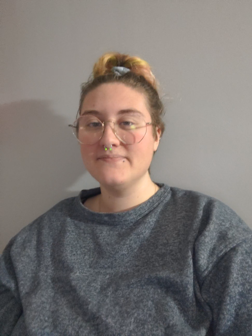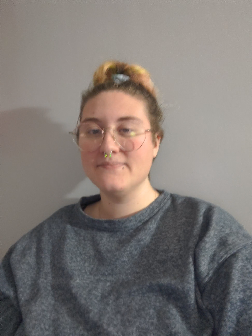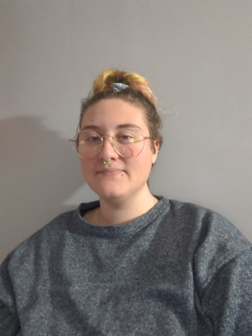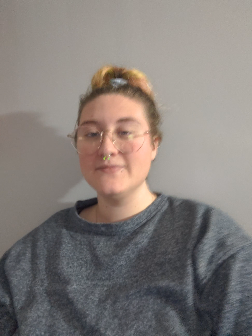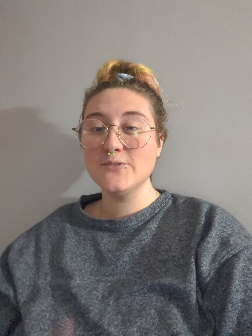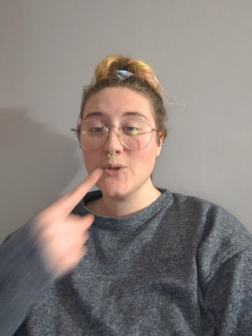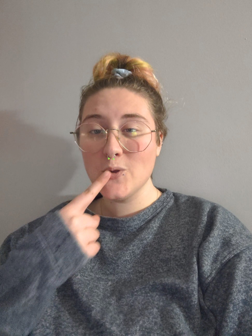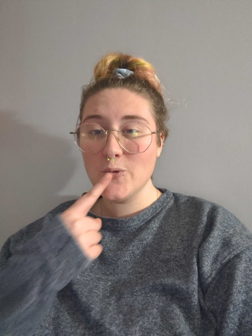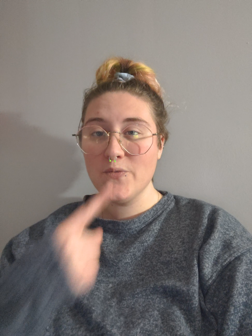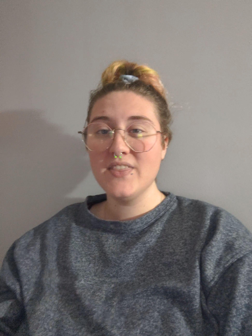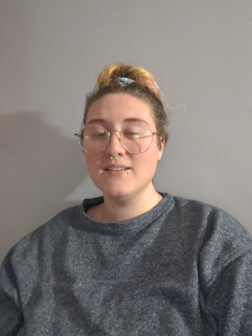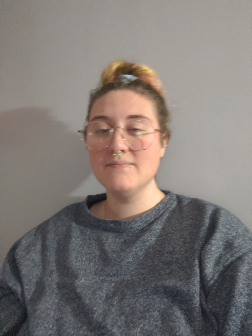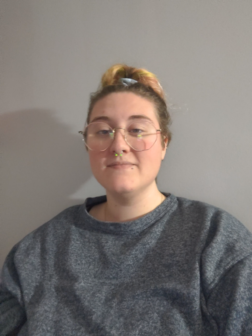tooth